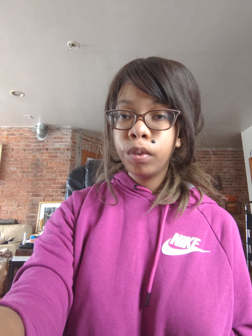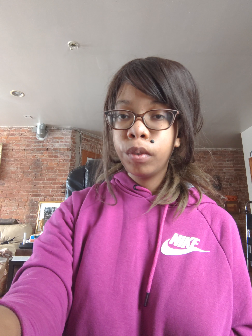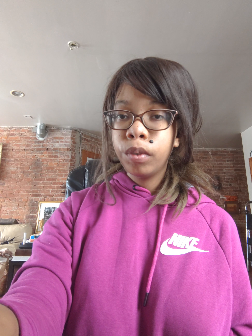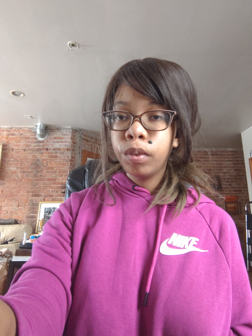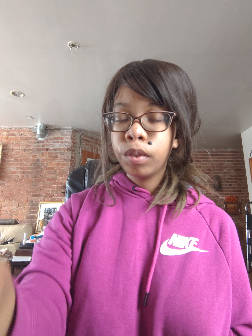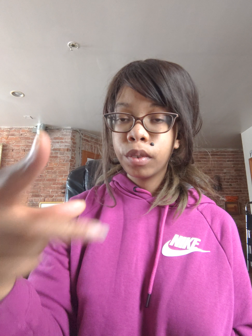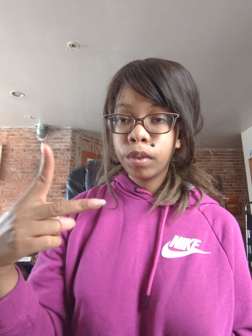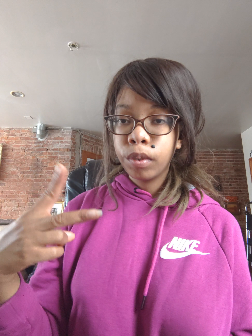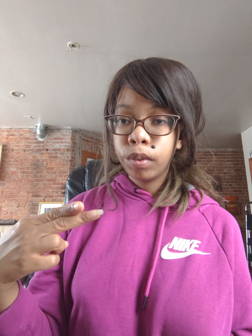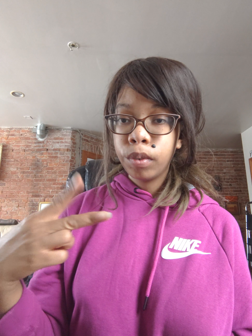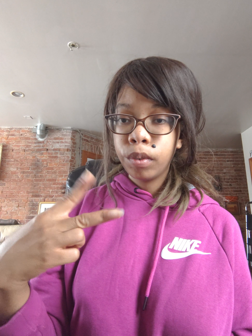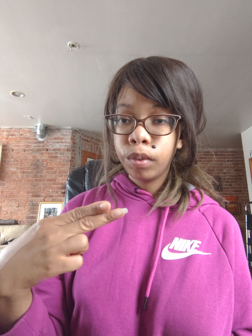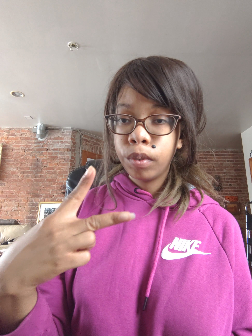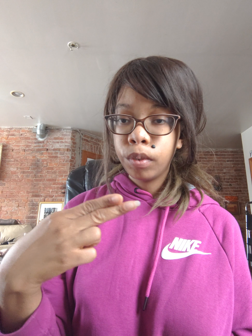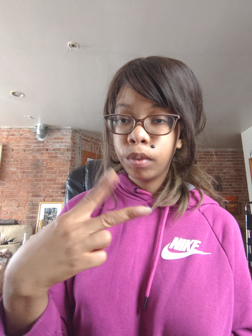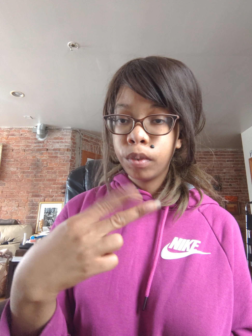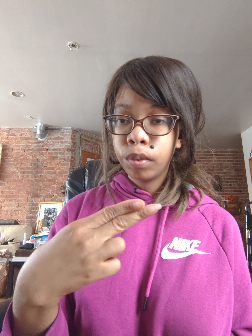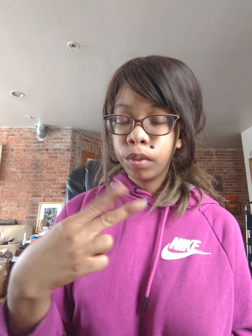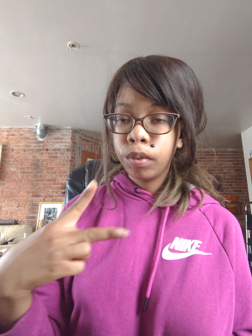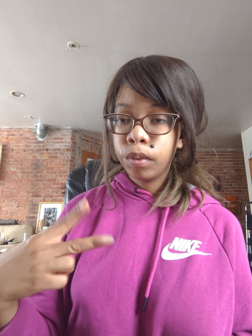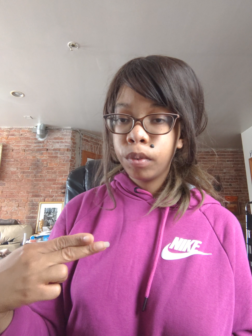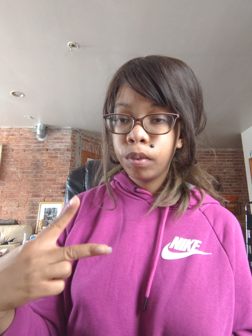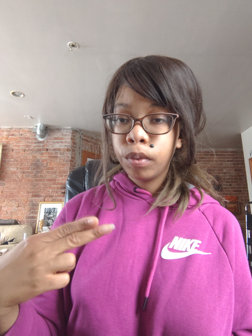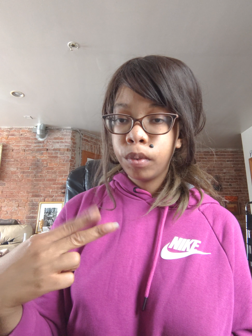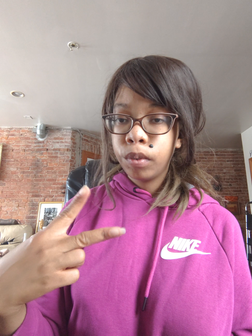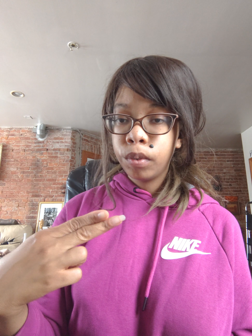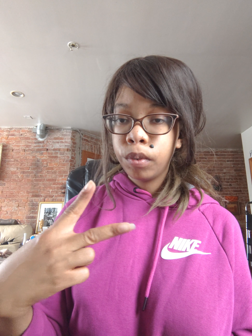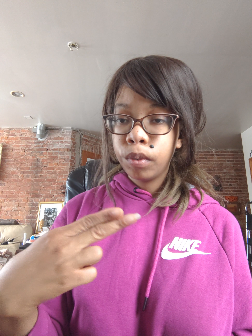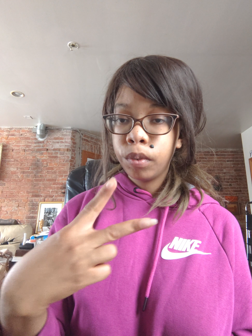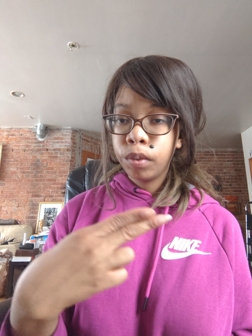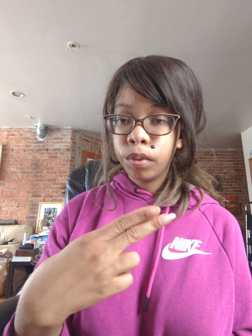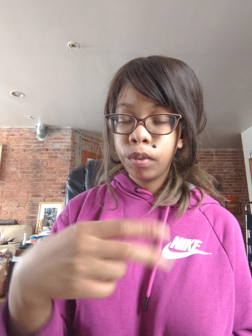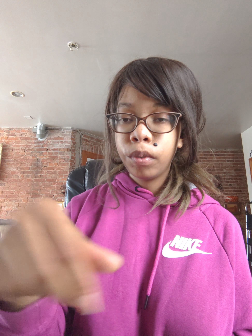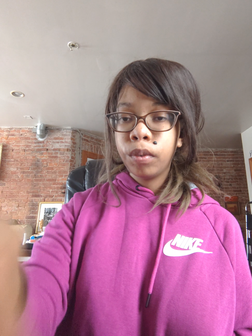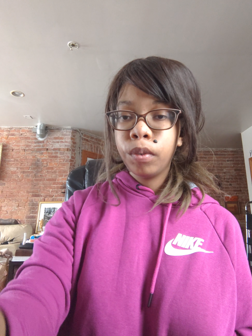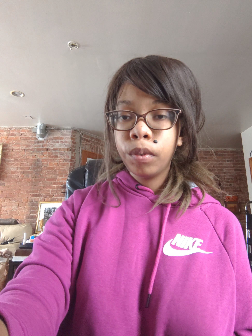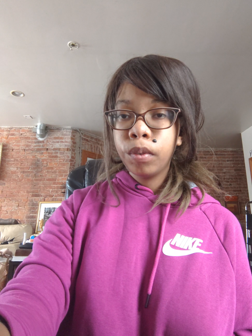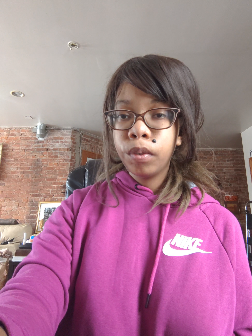scissors